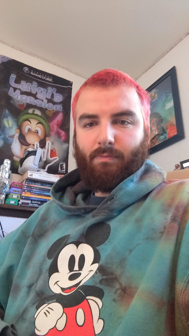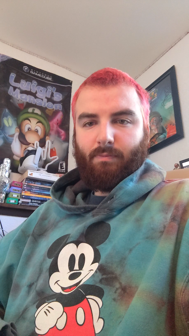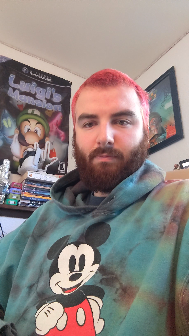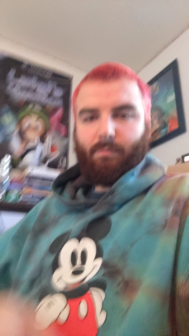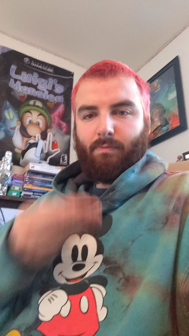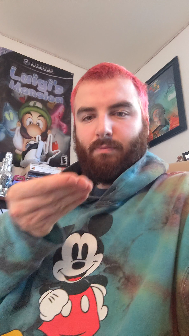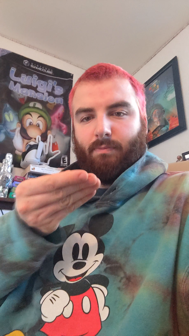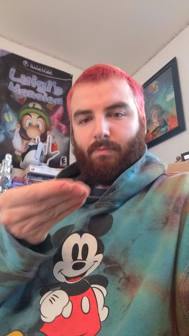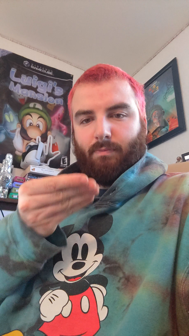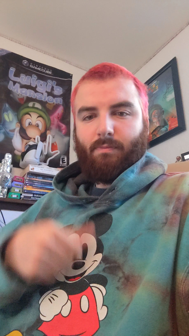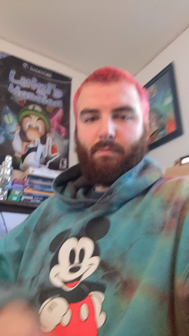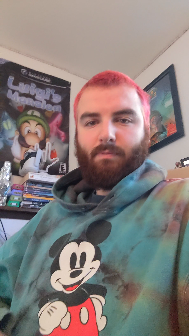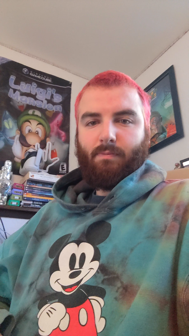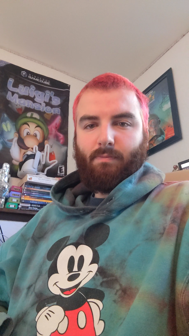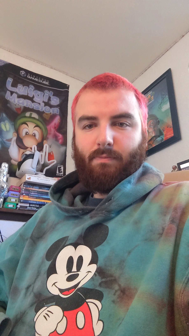feed